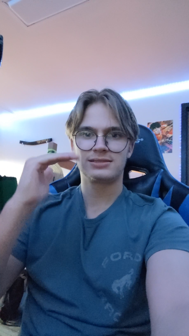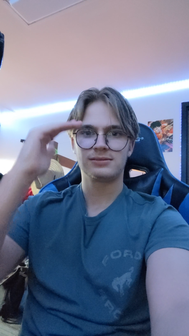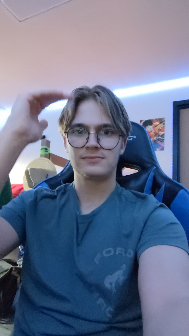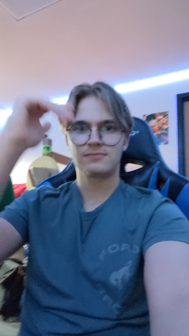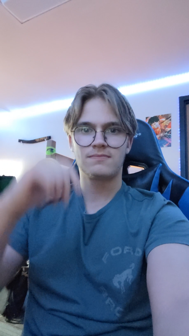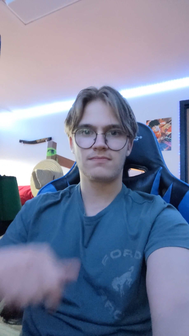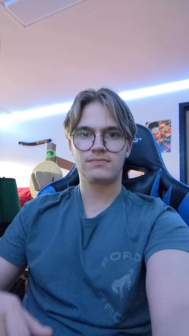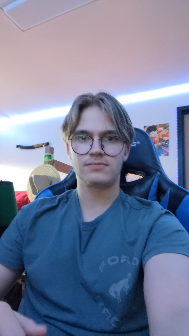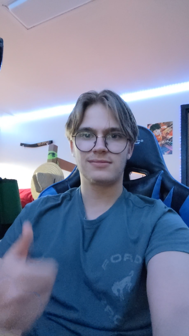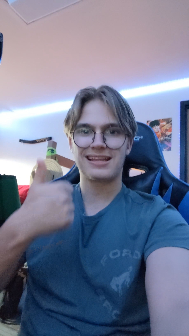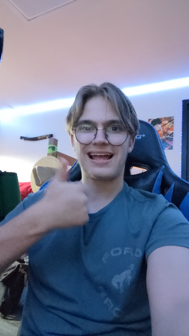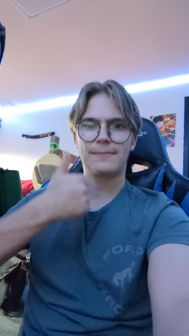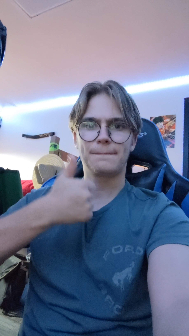help